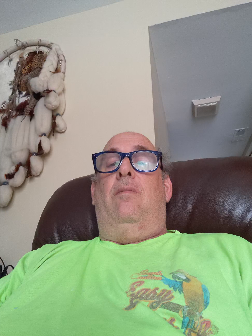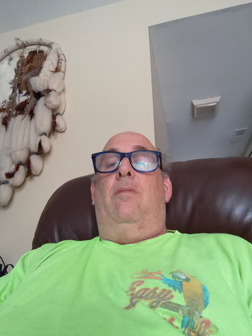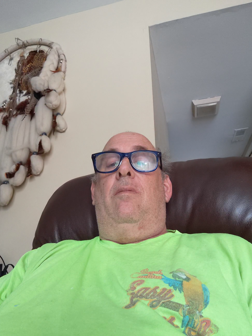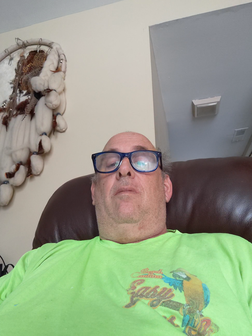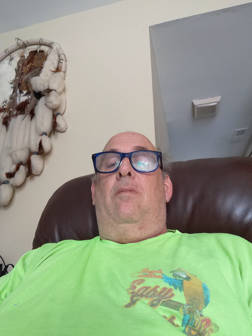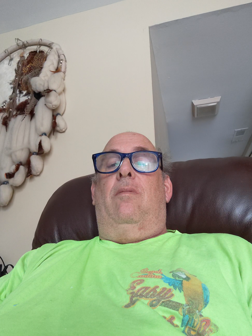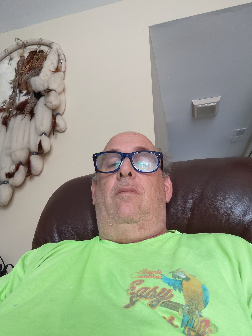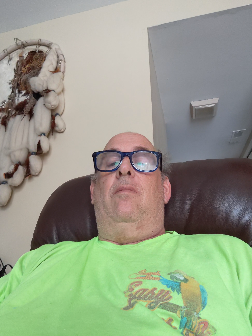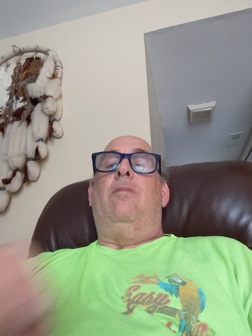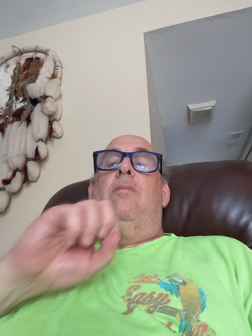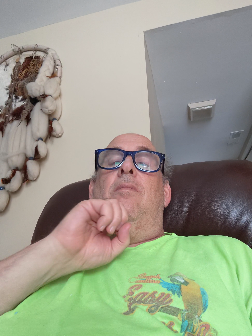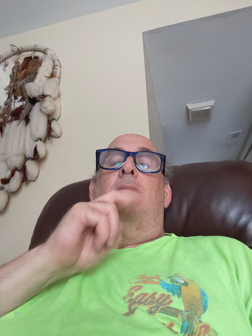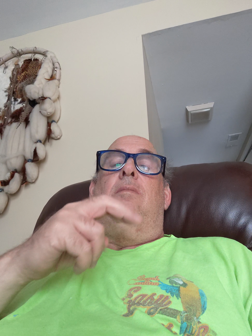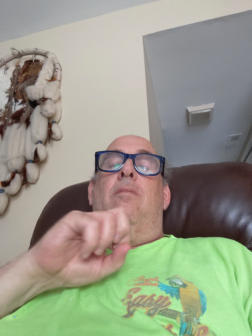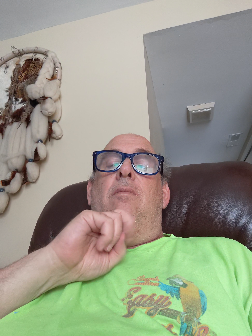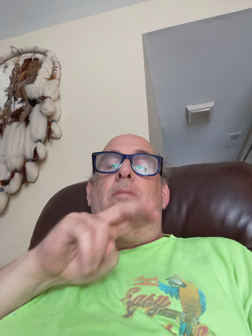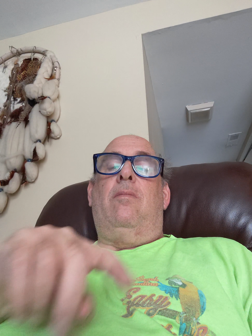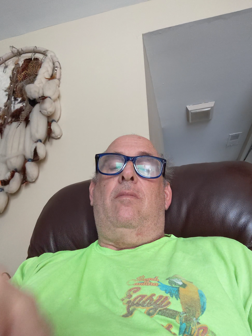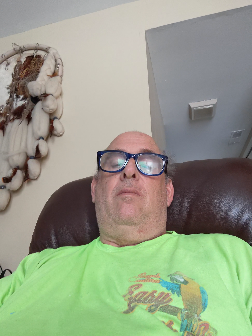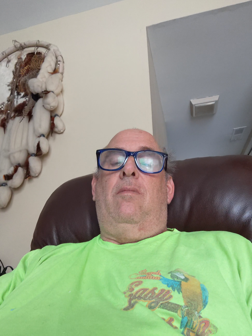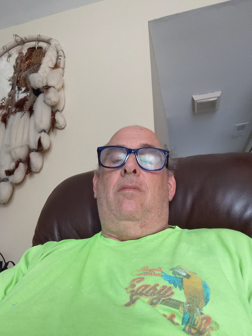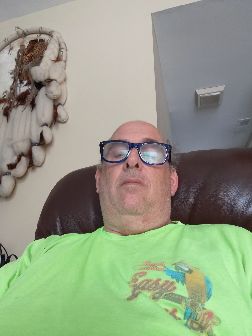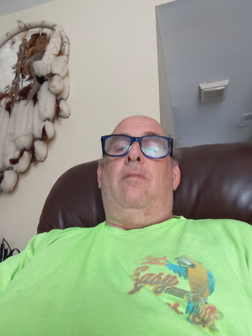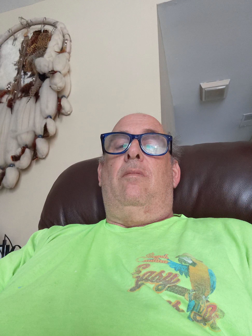frog